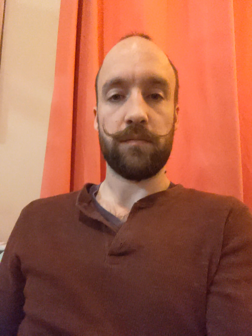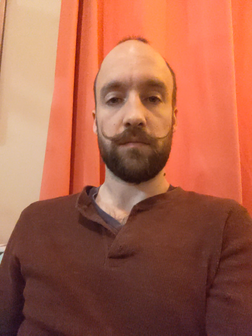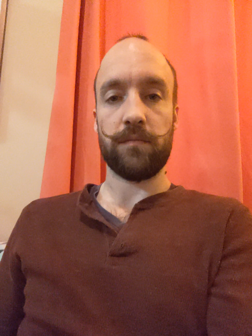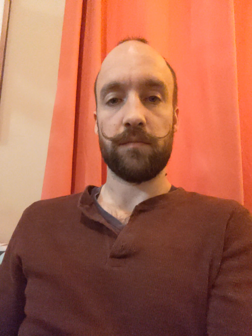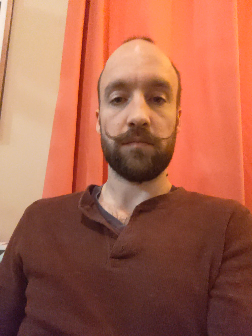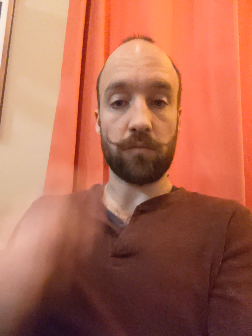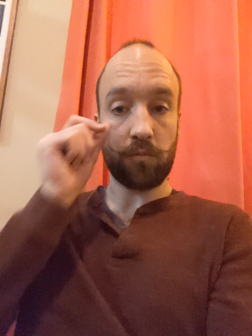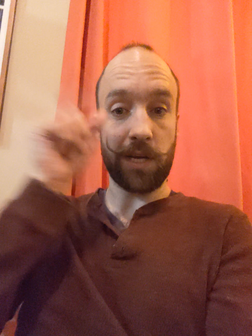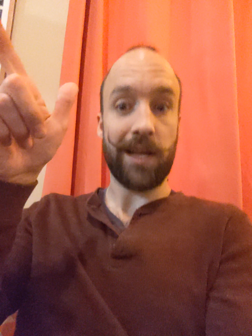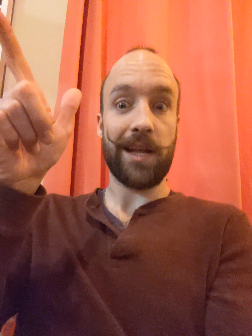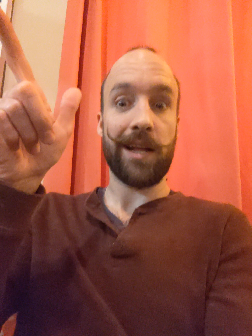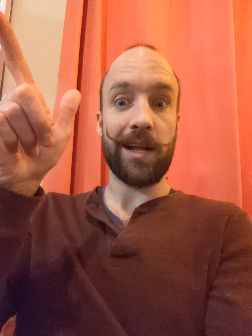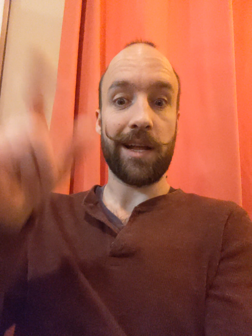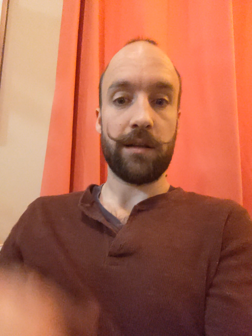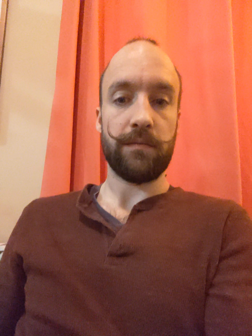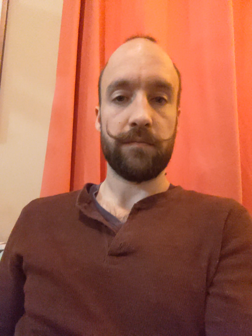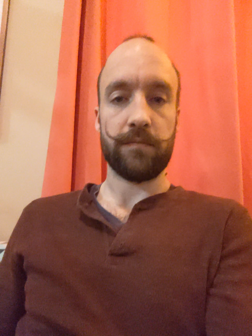wake